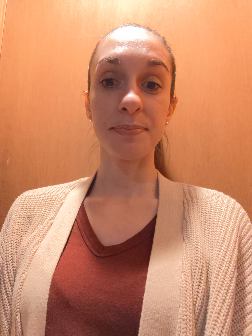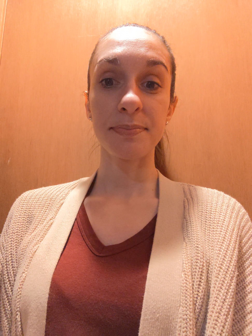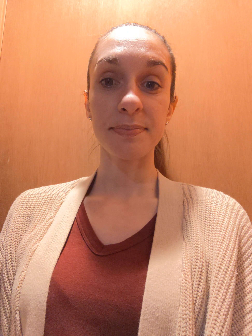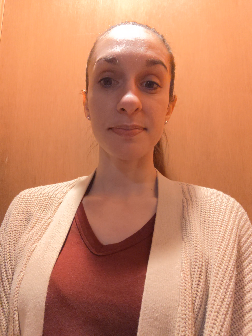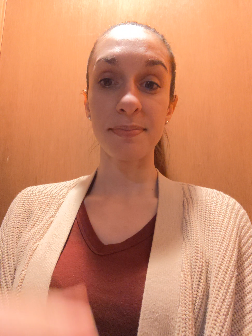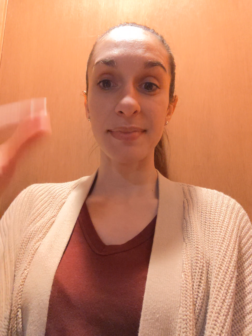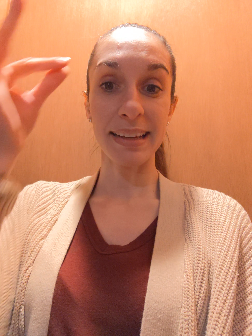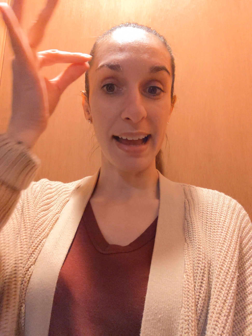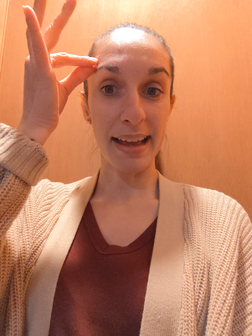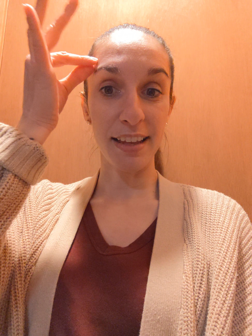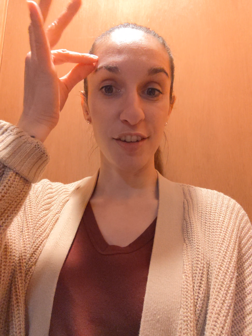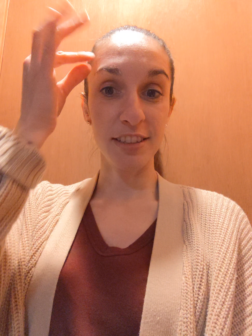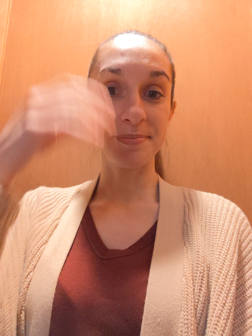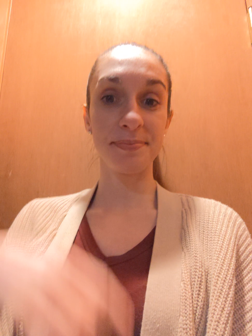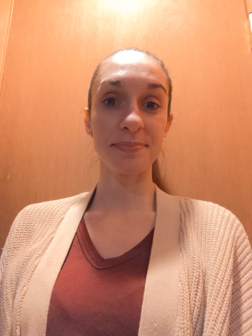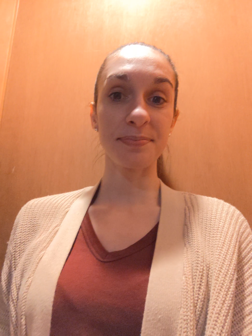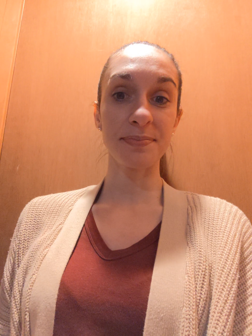hair